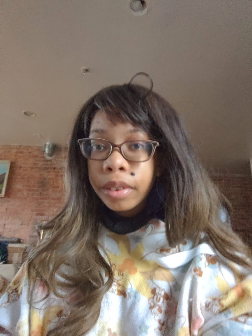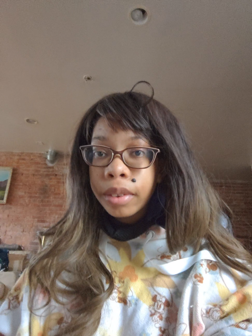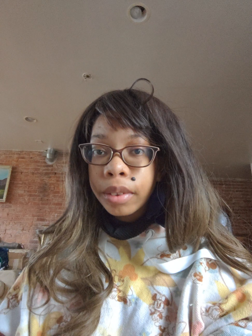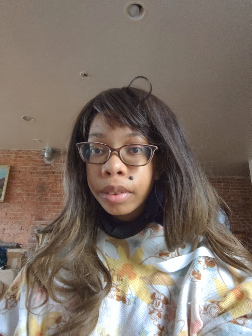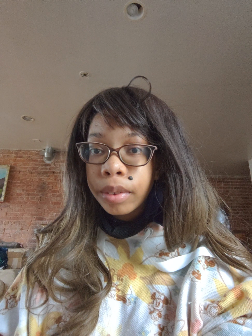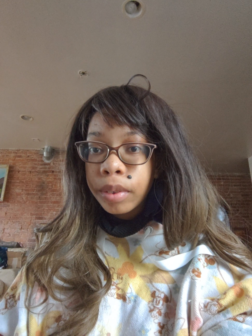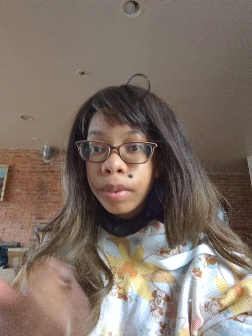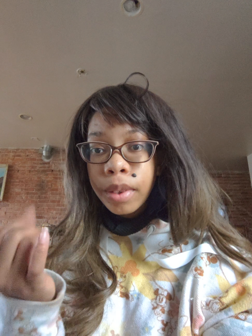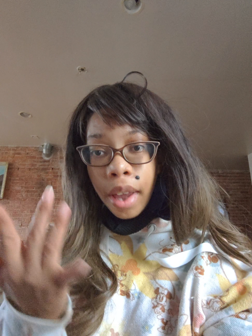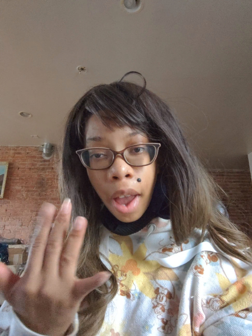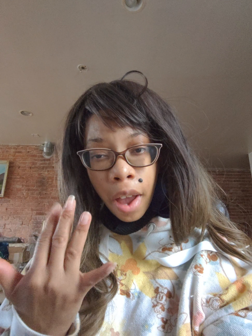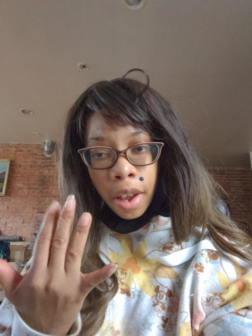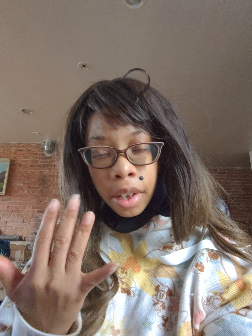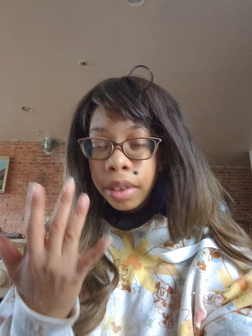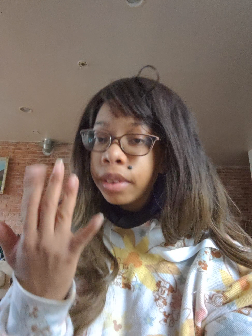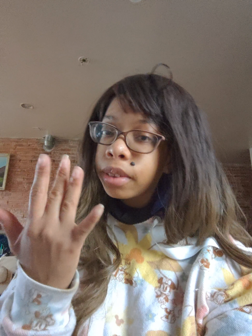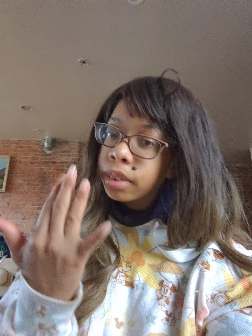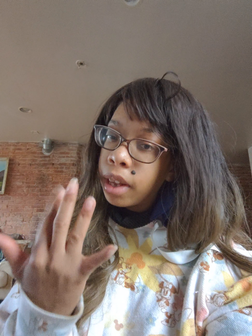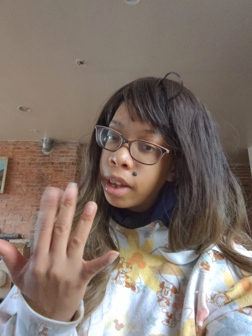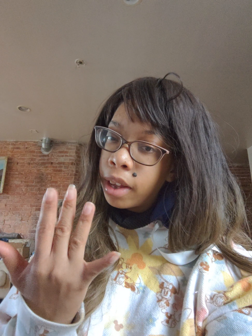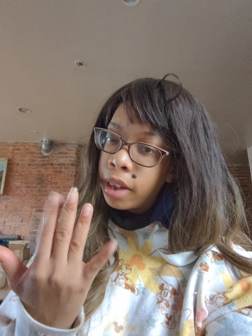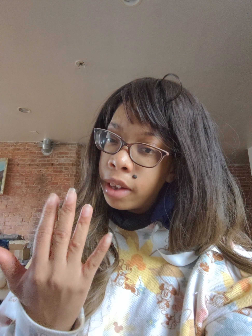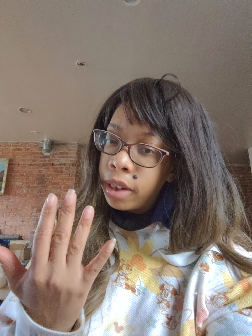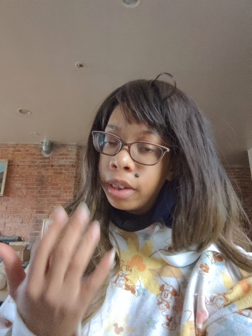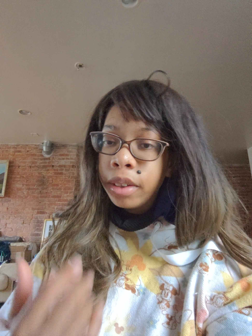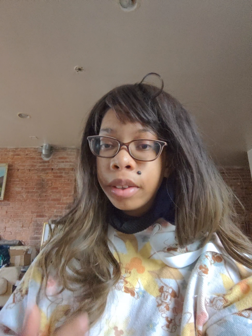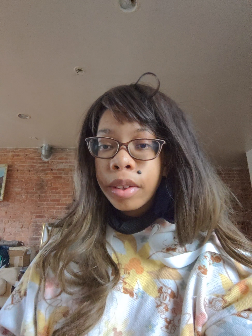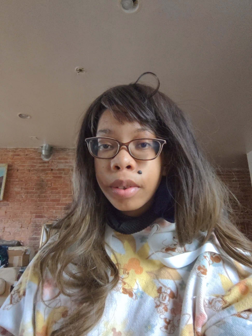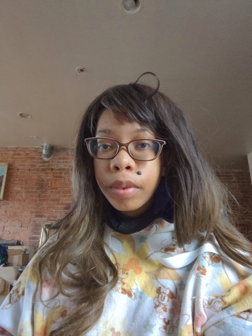wait